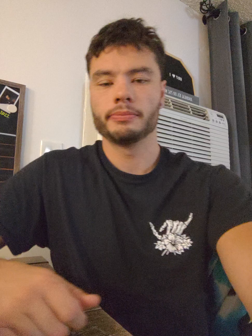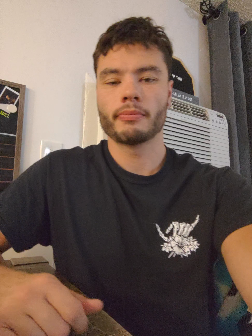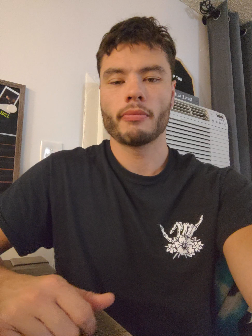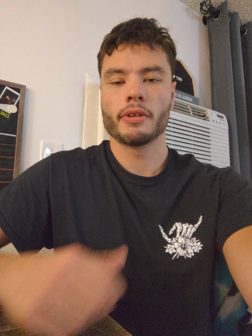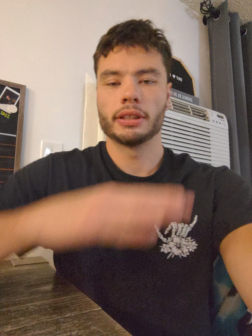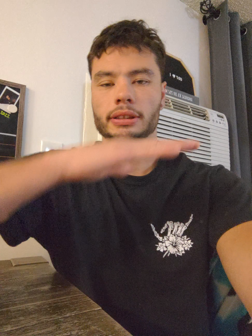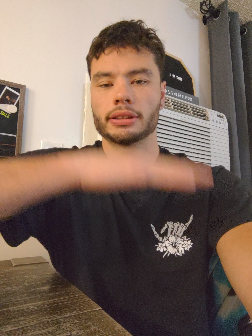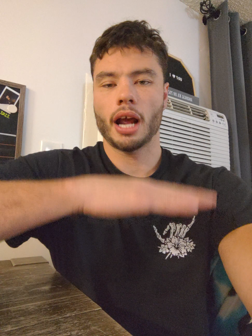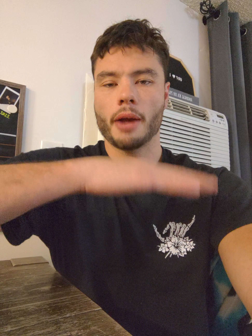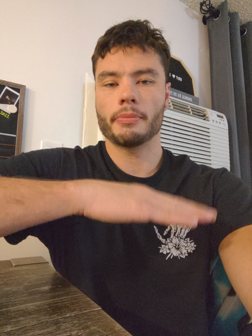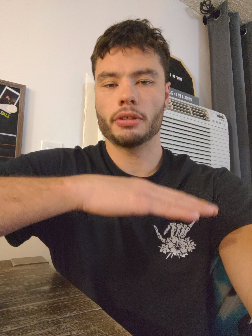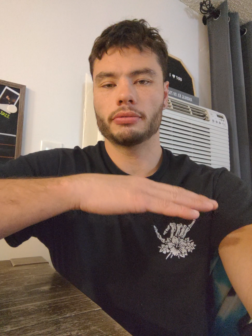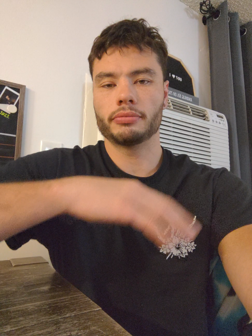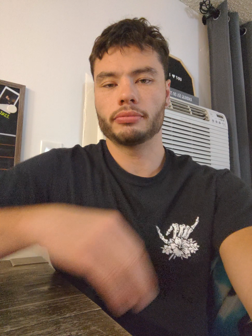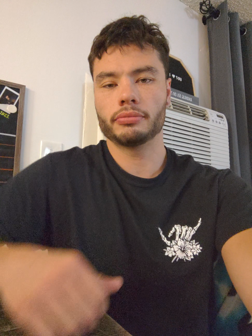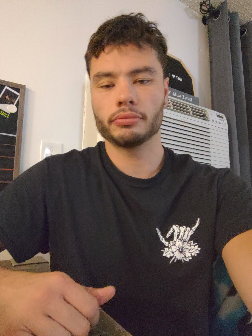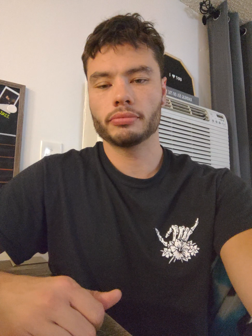table